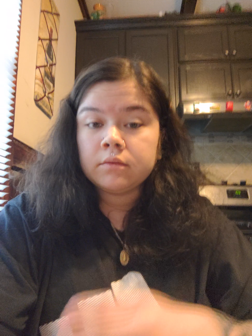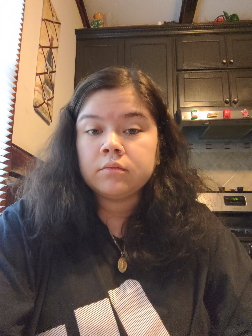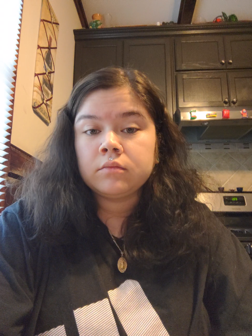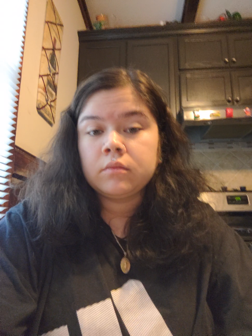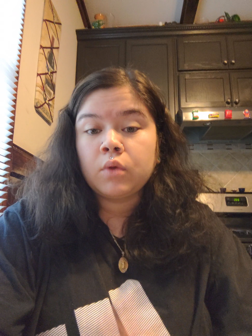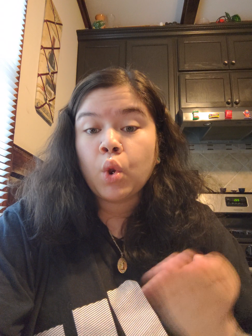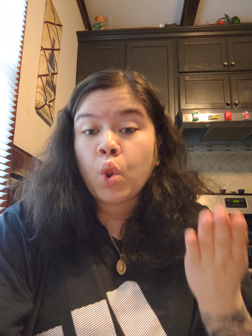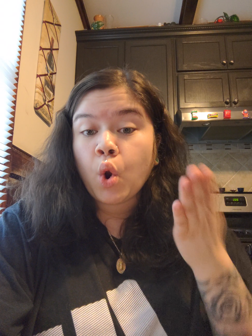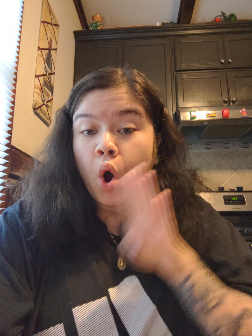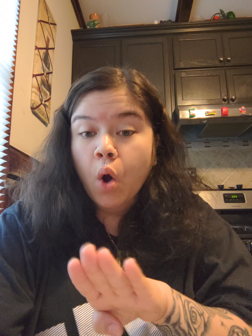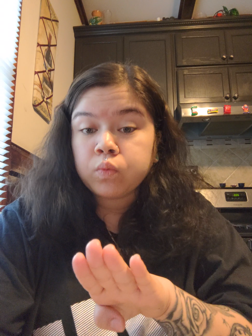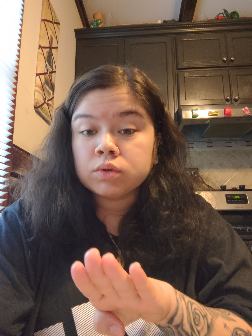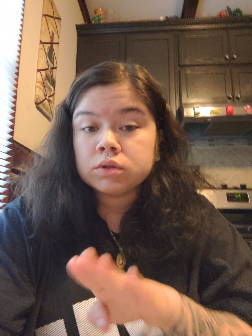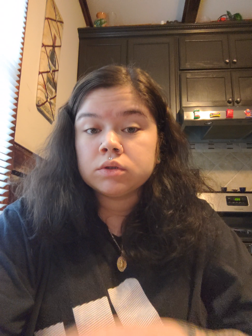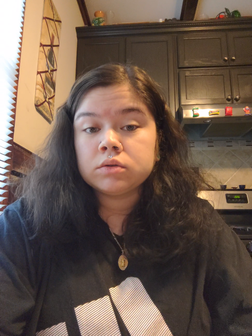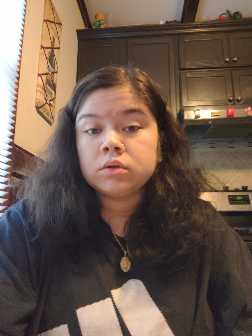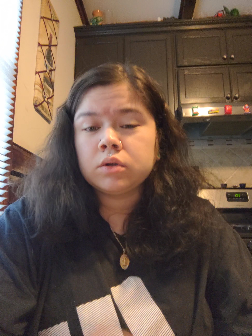close